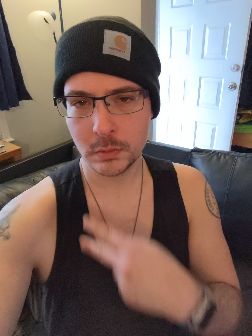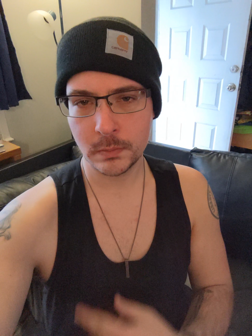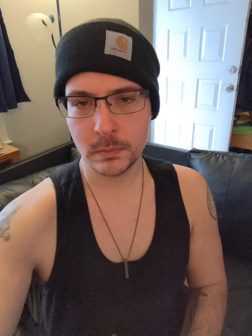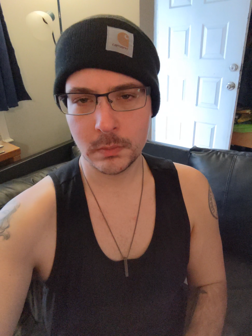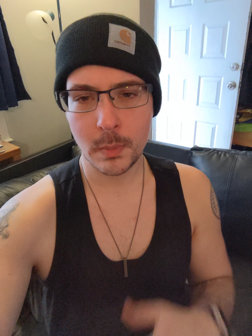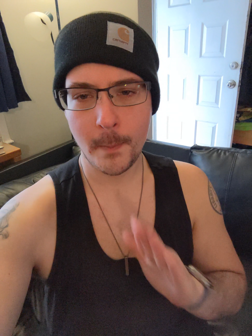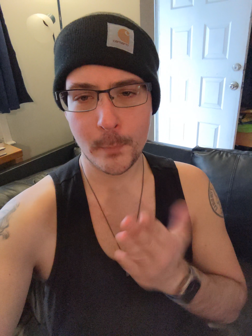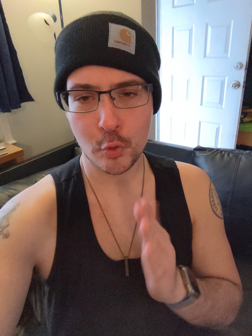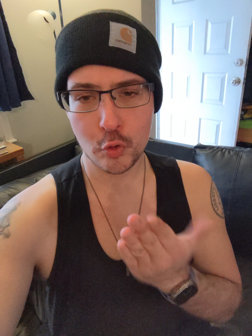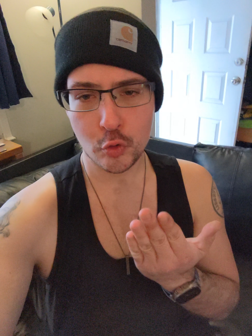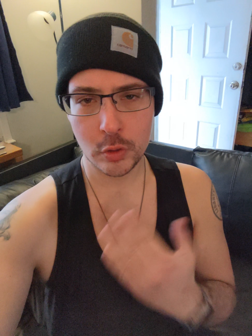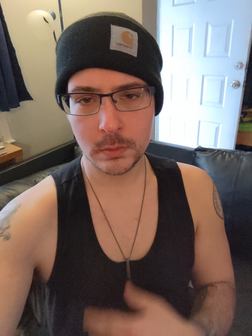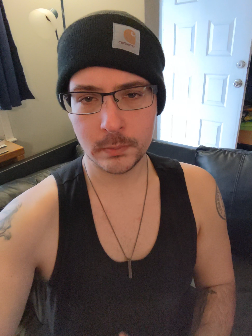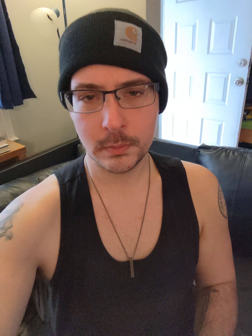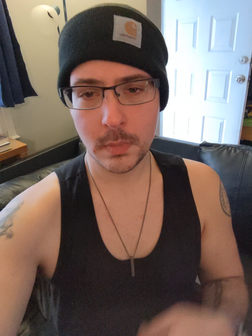book